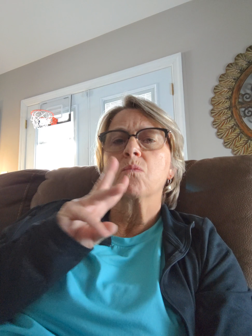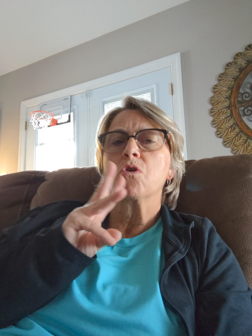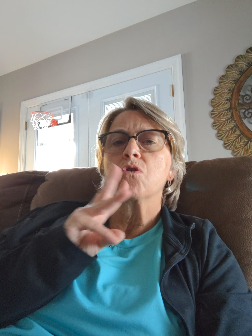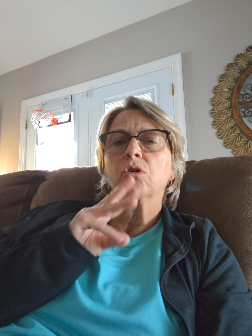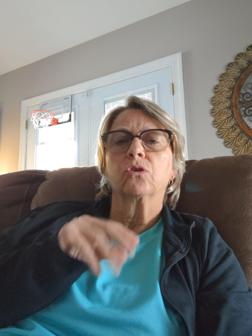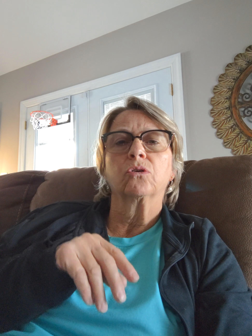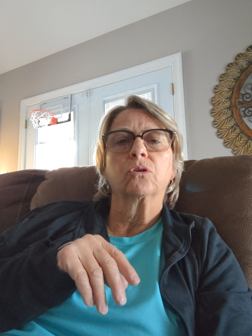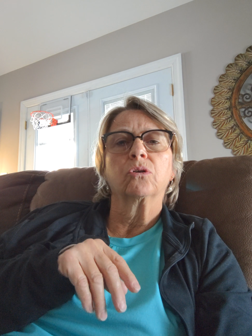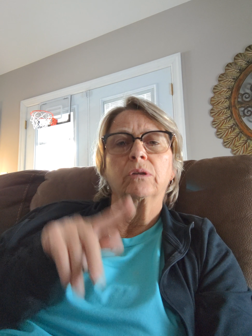water